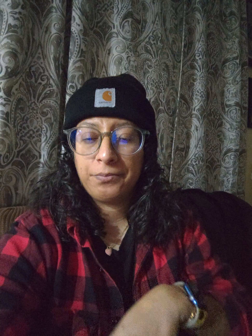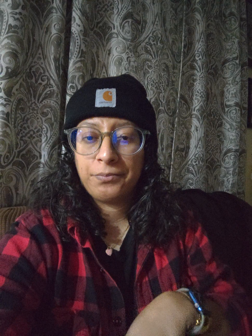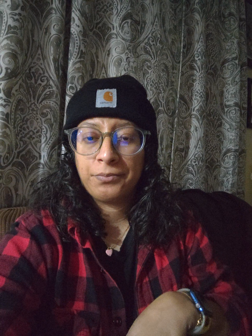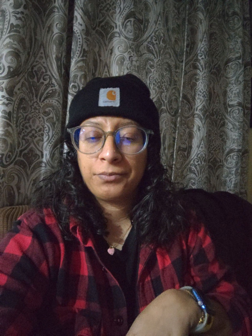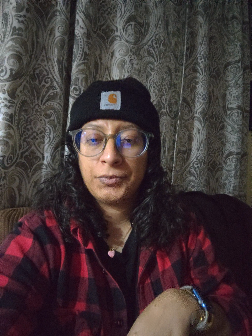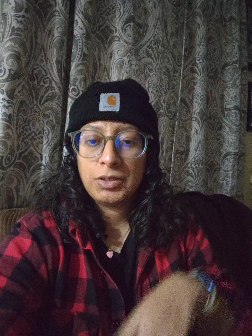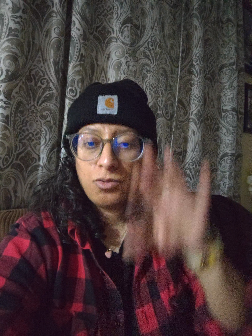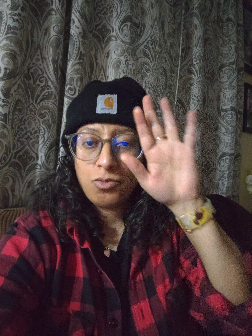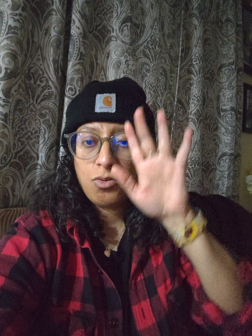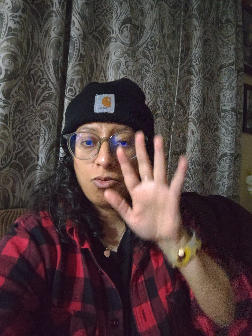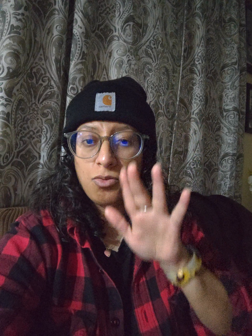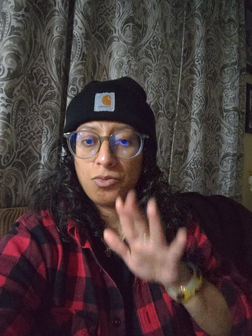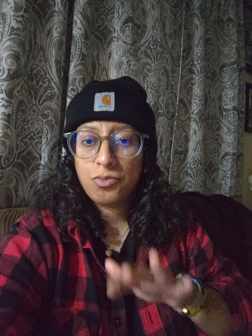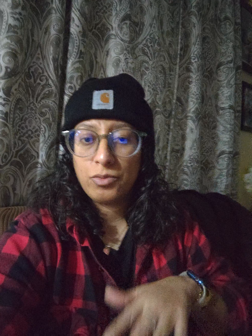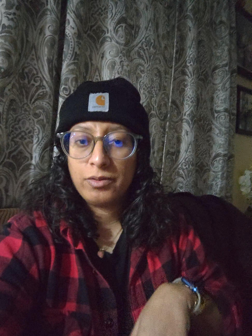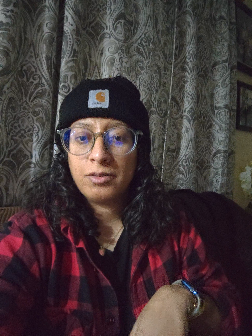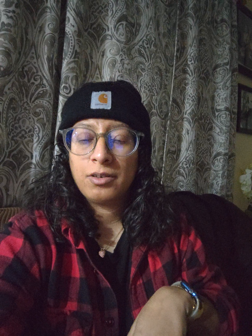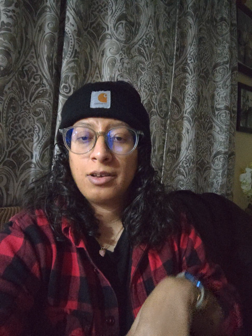snow